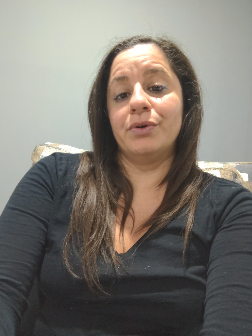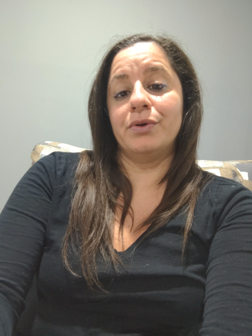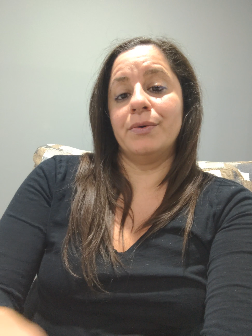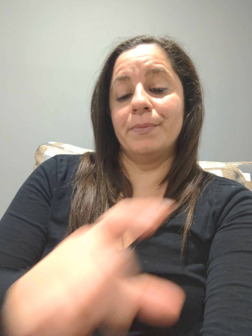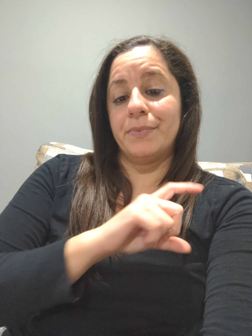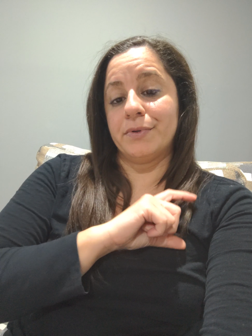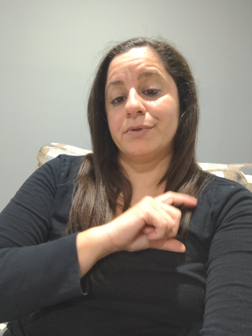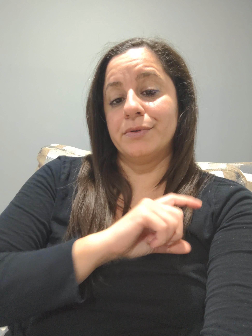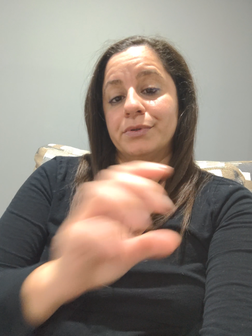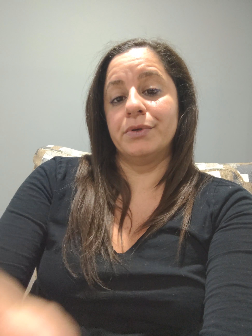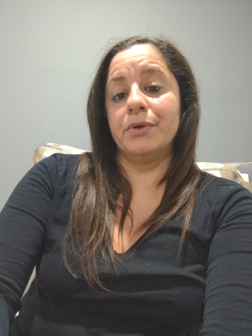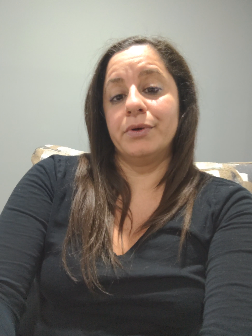police